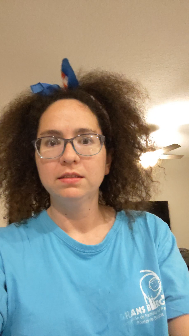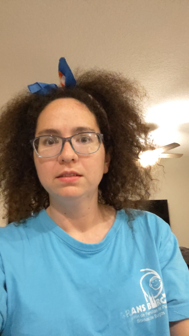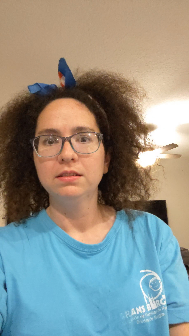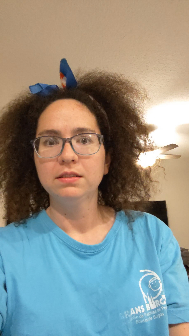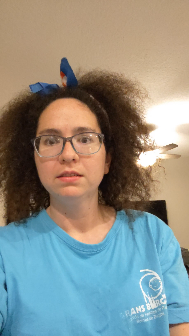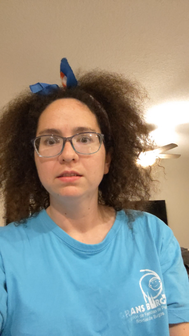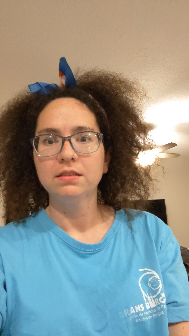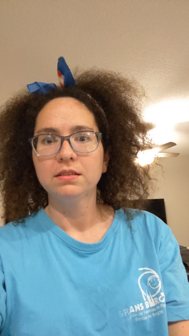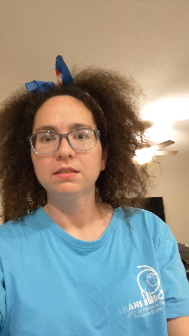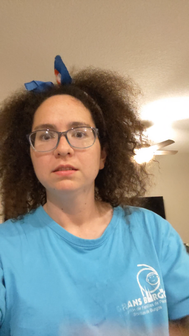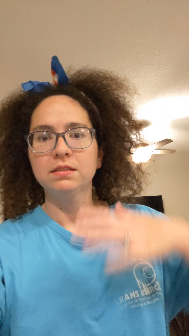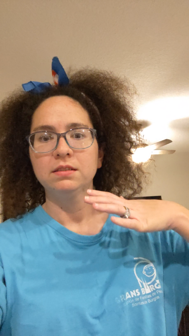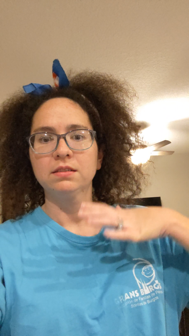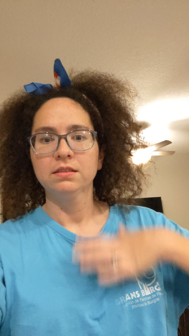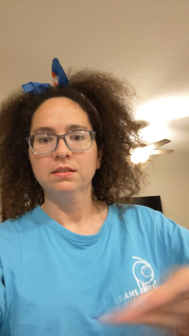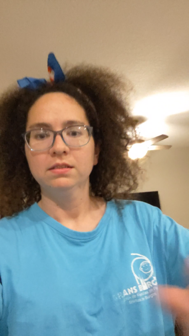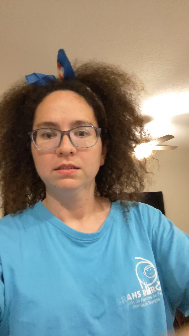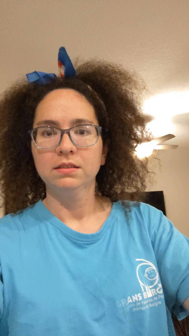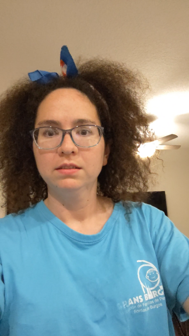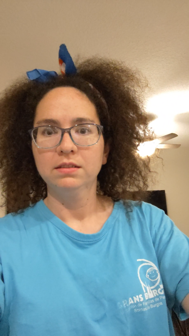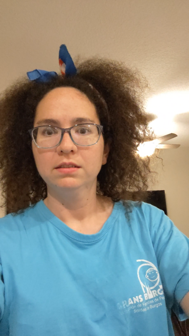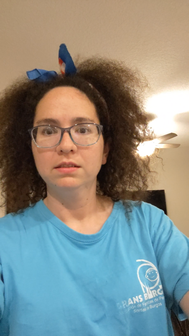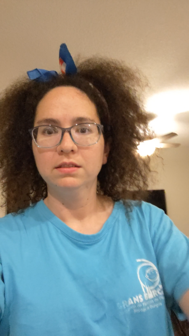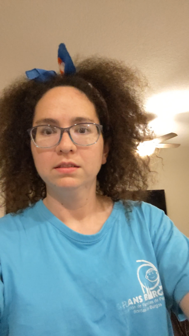dress